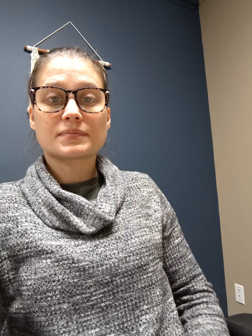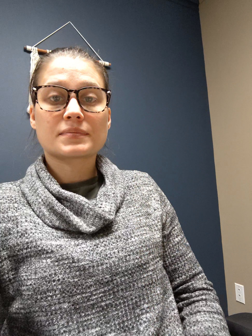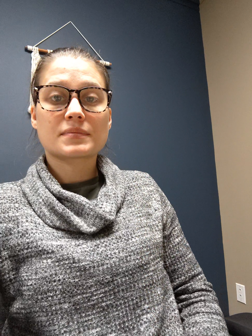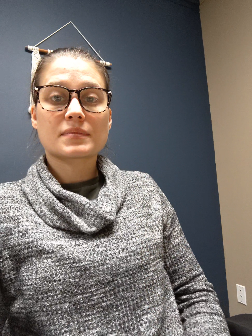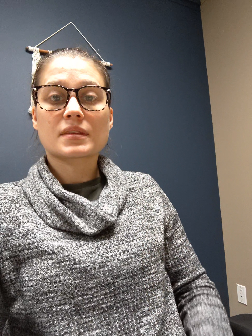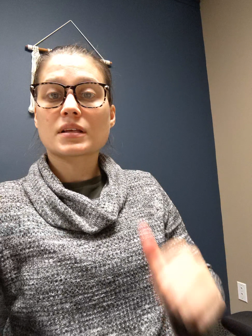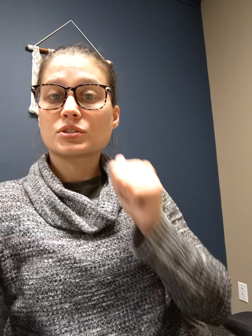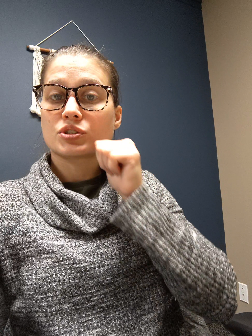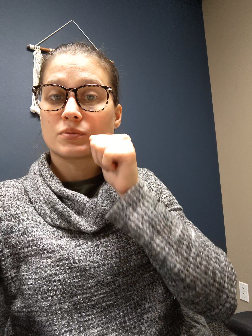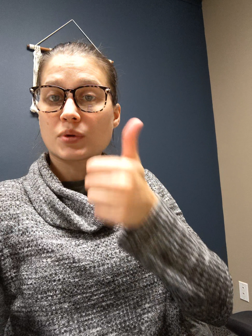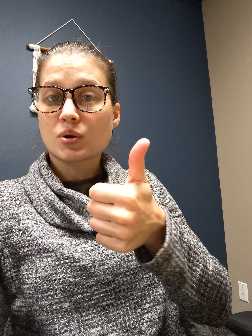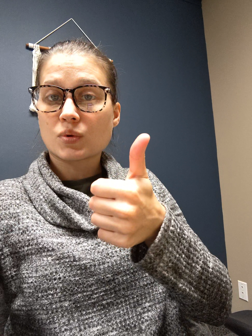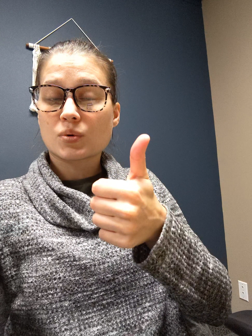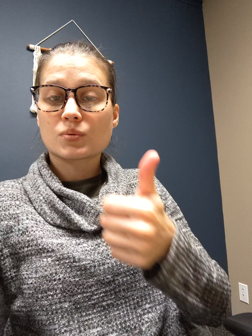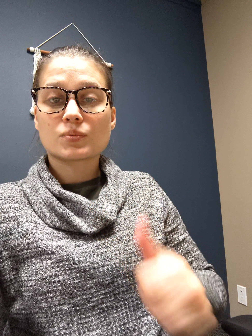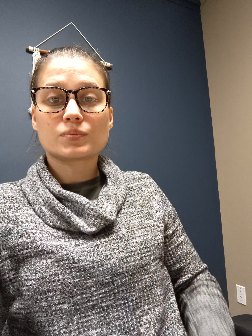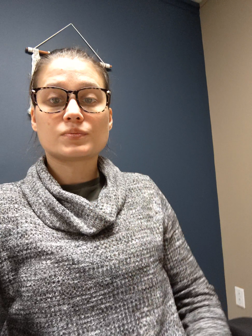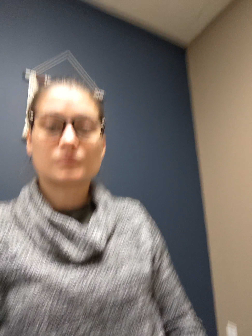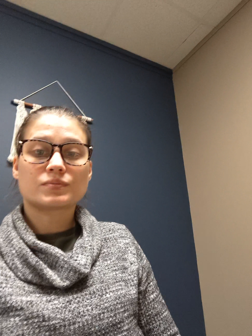tomorrow